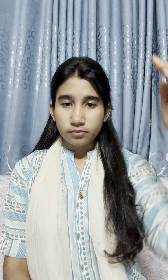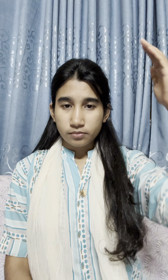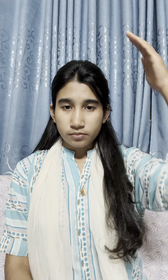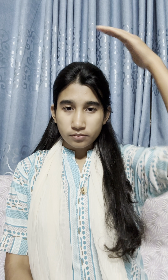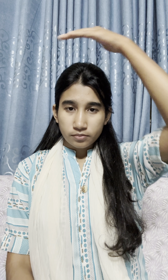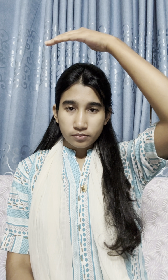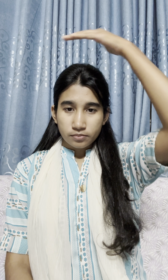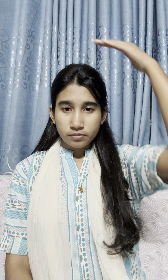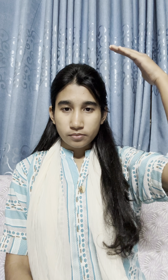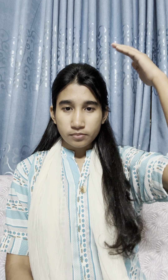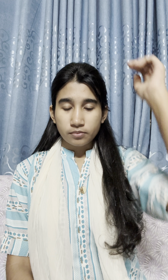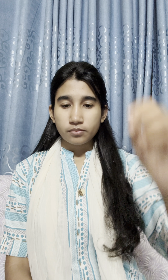আকাশ